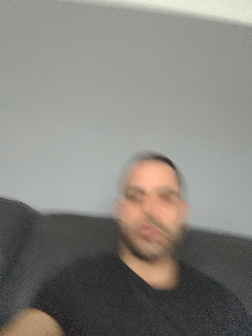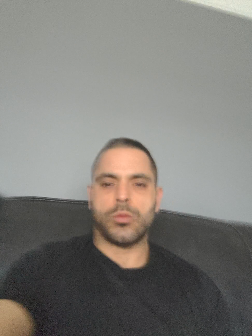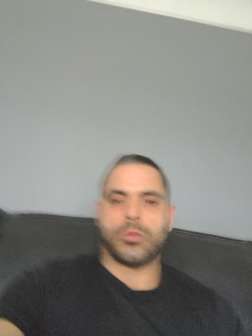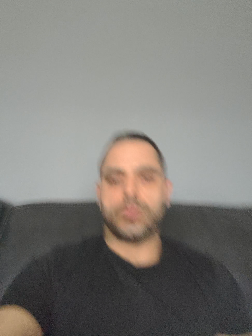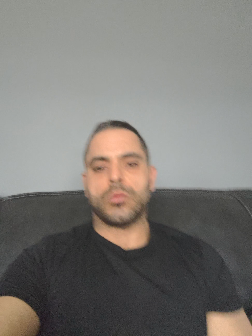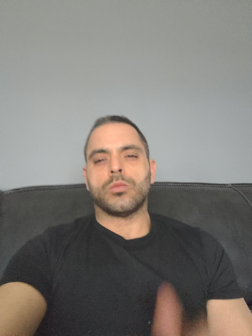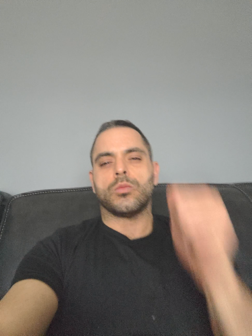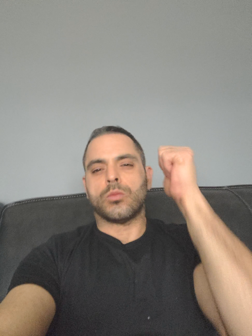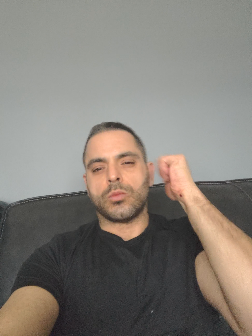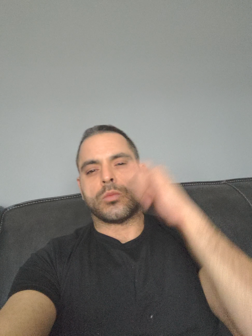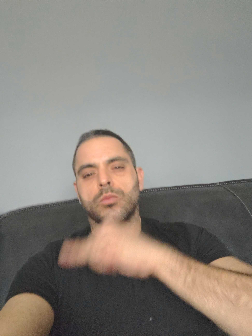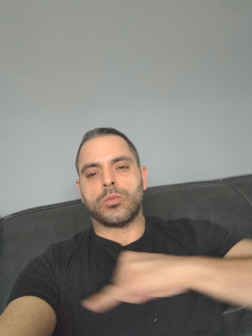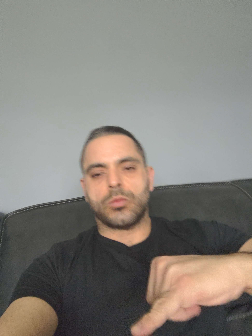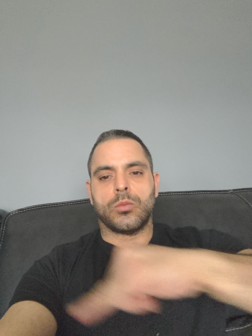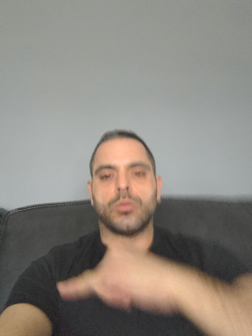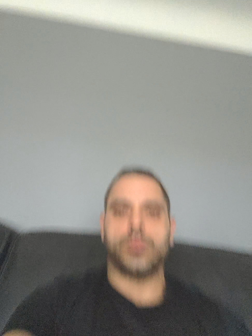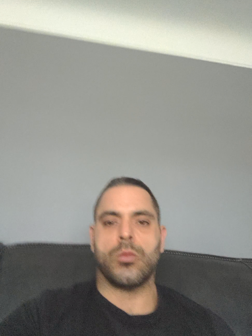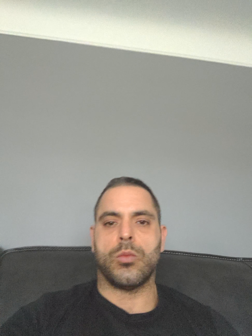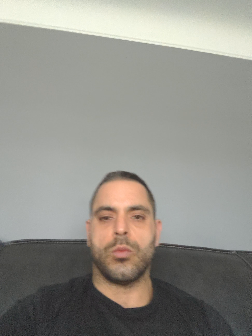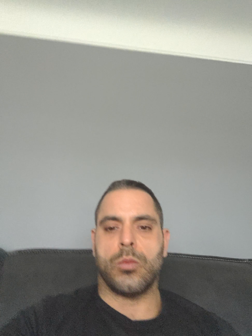backyard